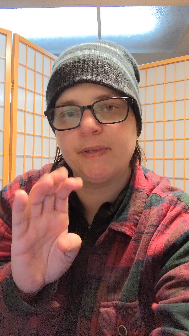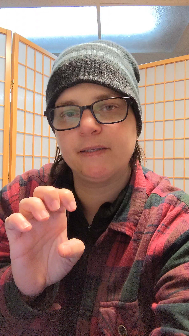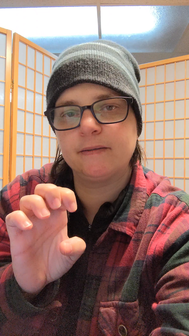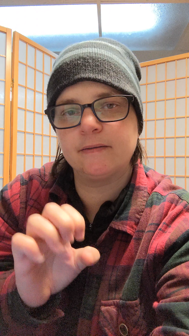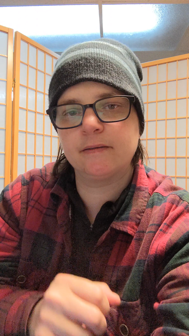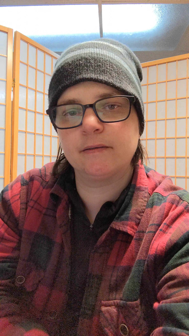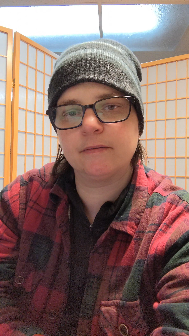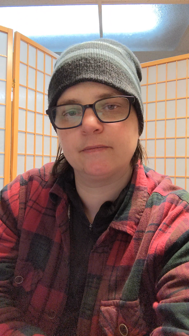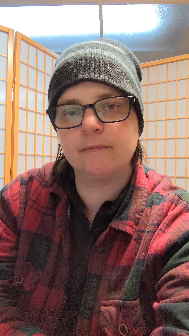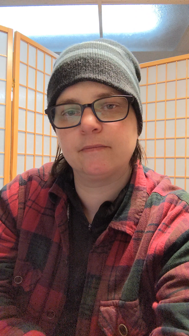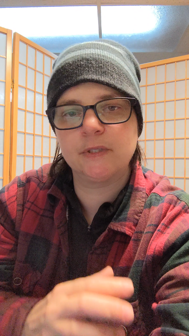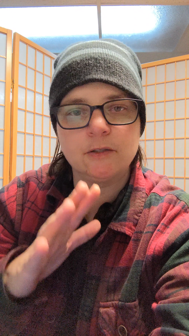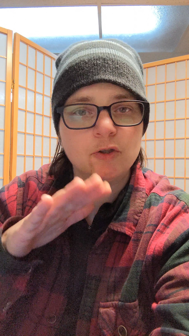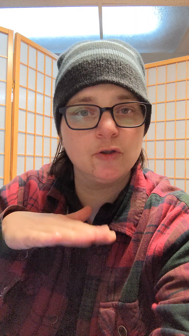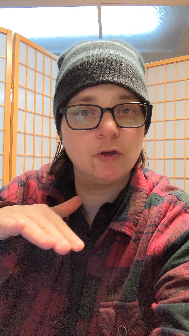children